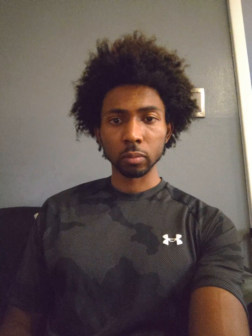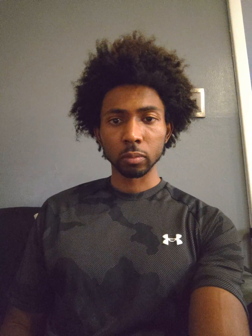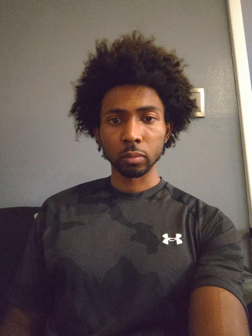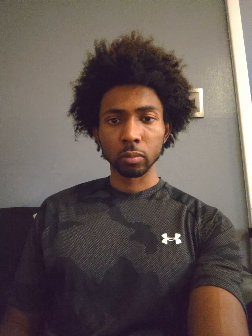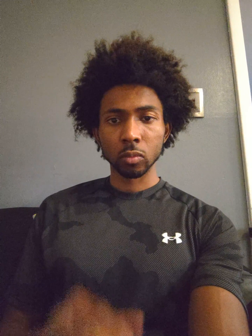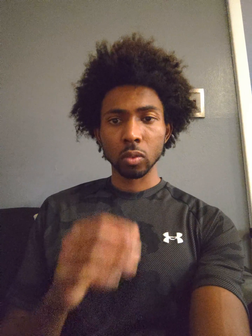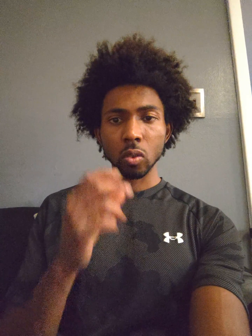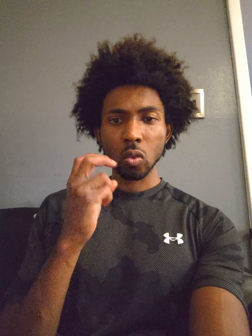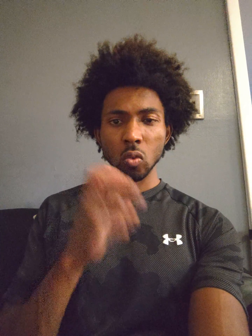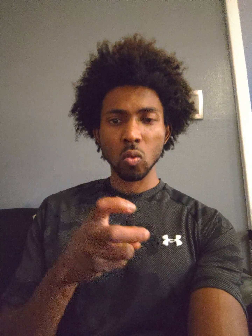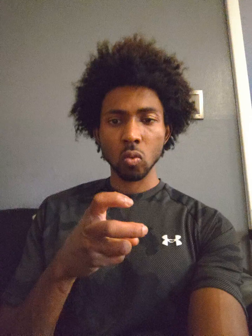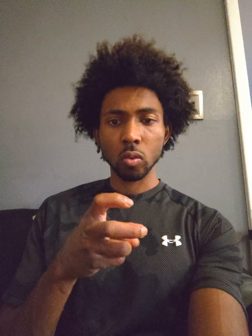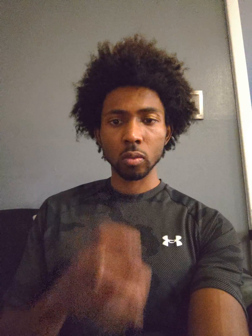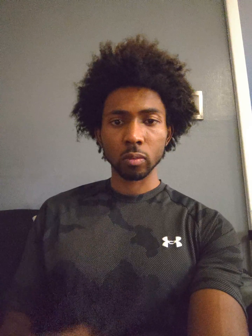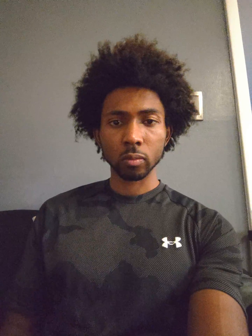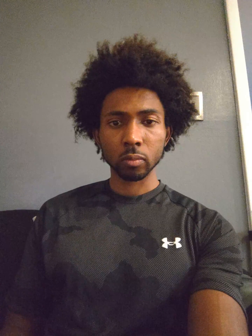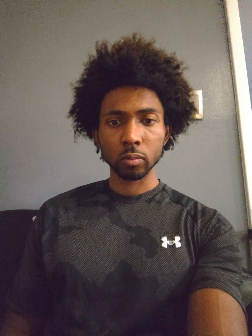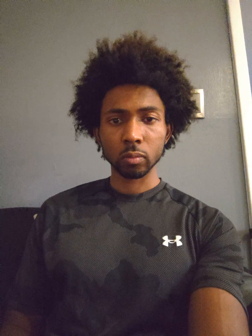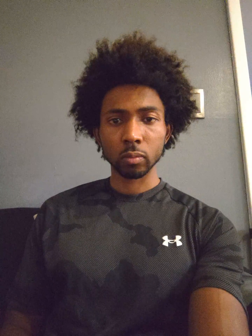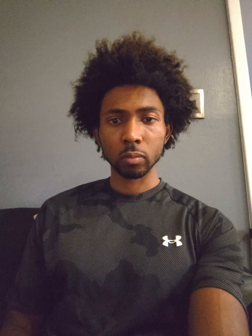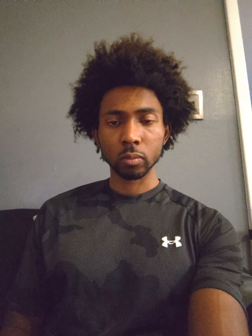hard